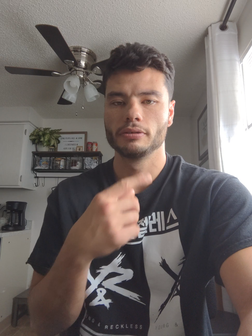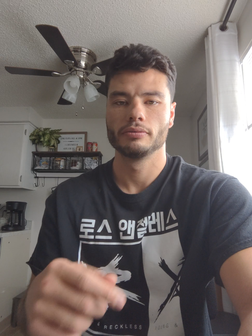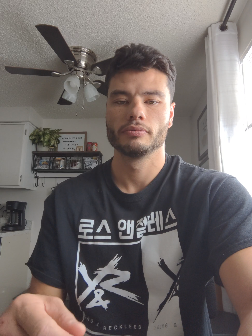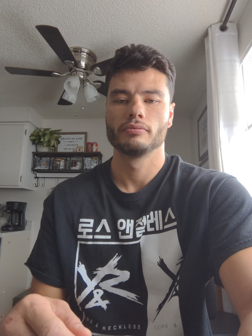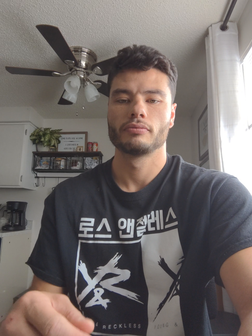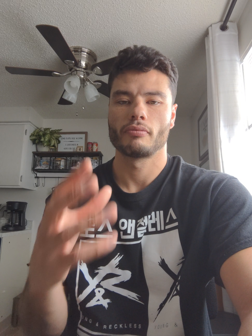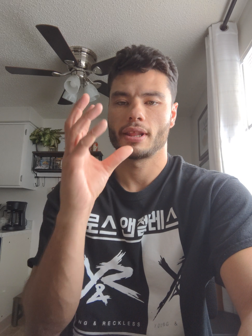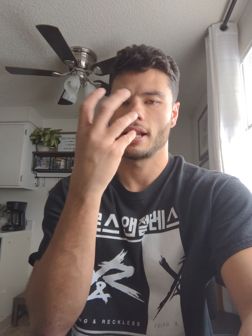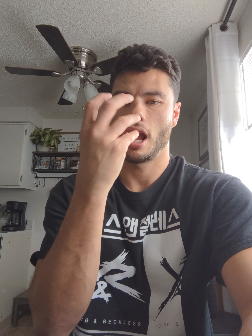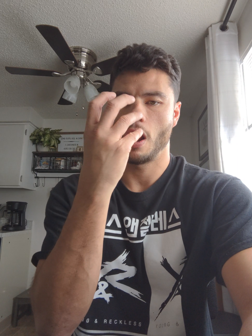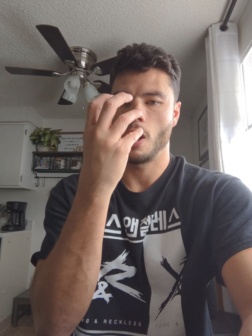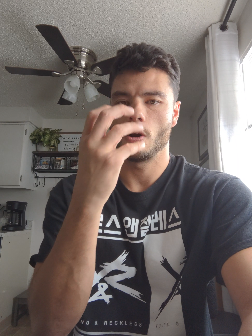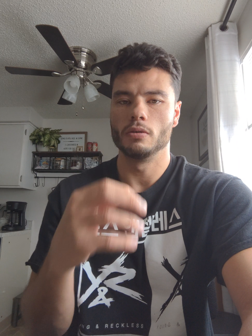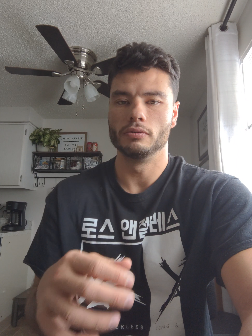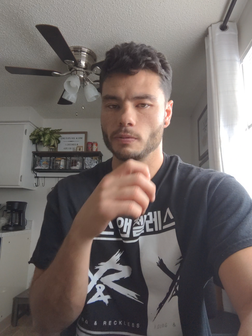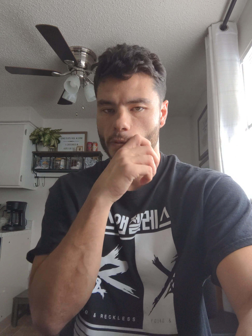clown